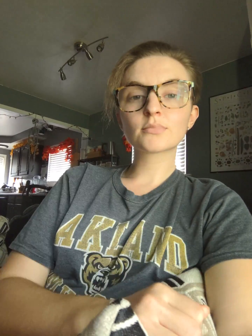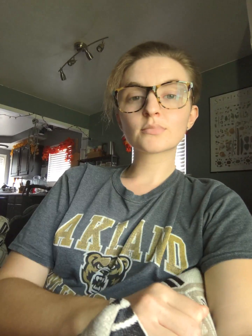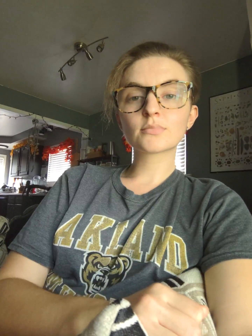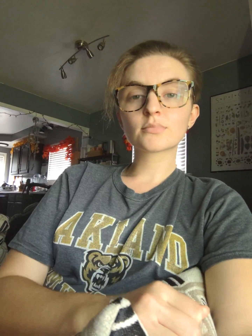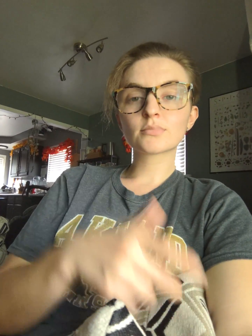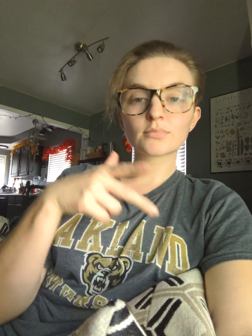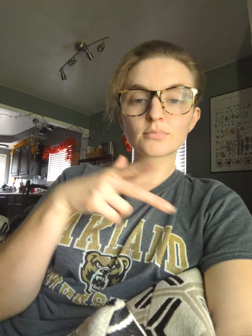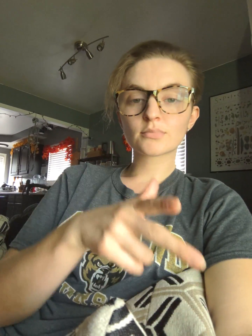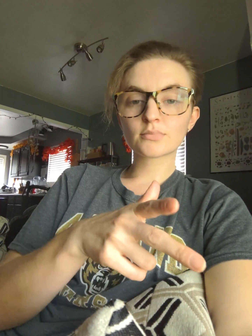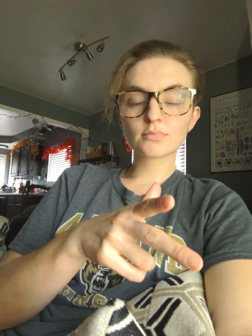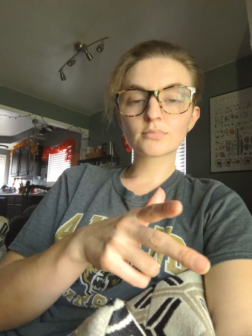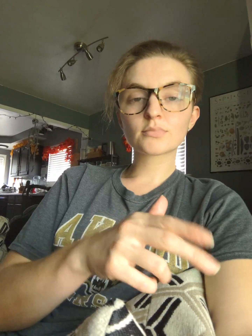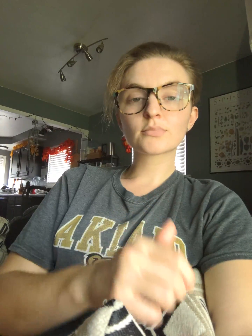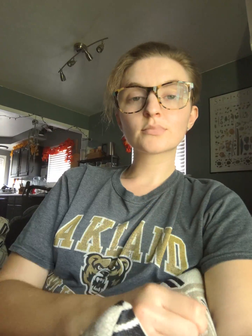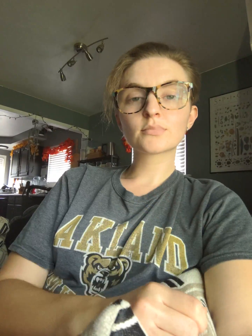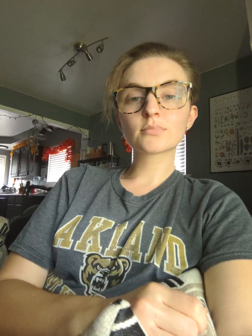garage